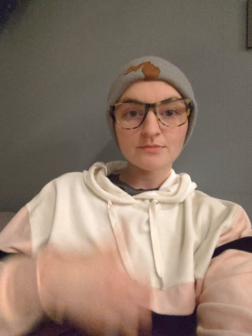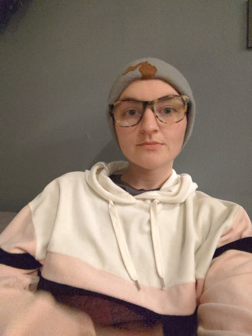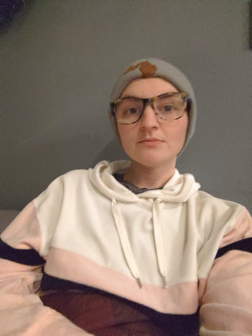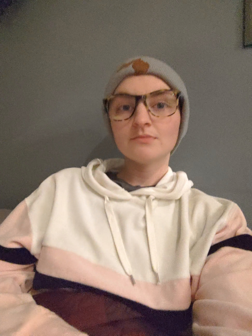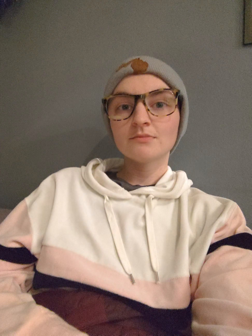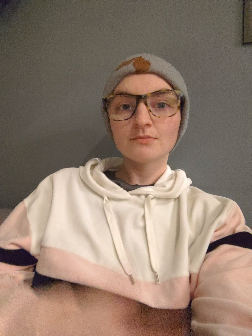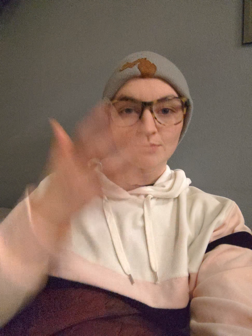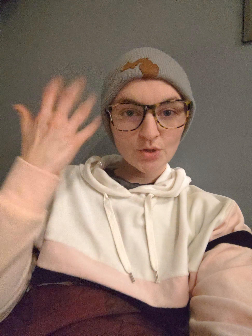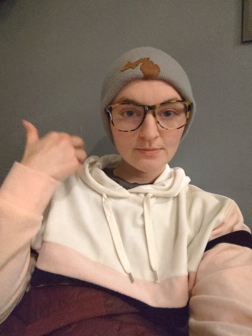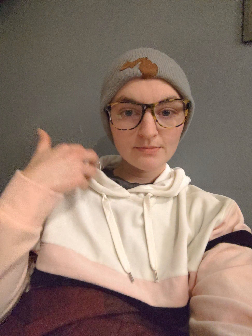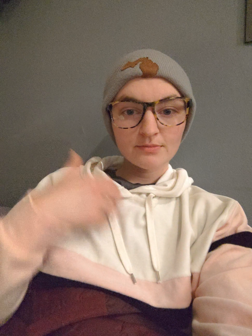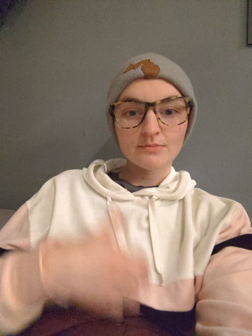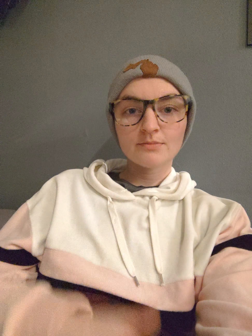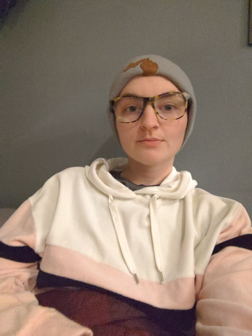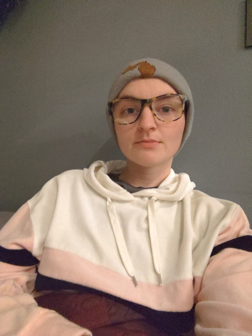lion